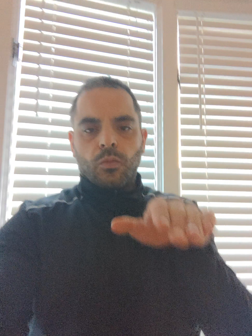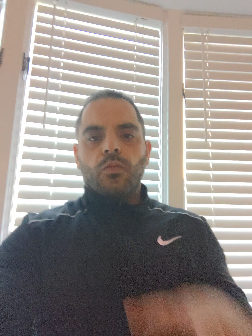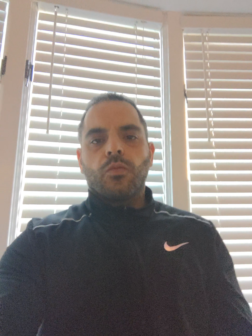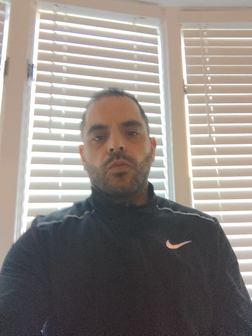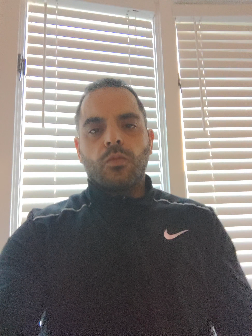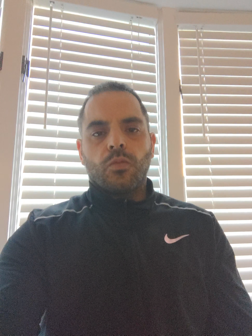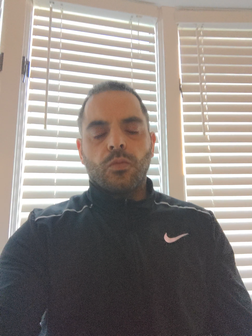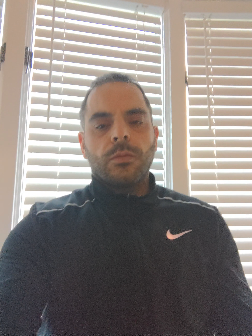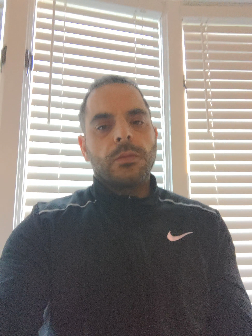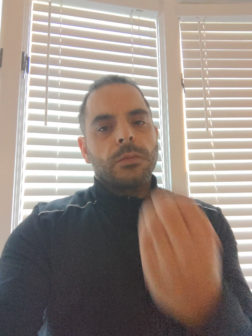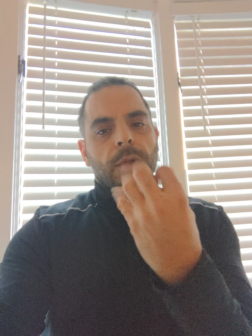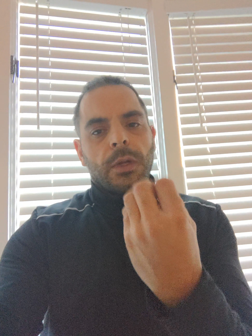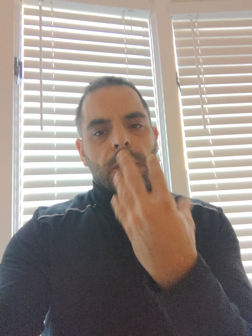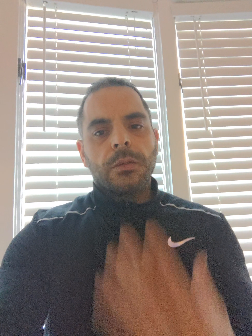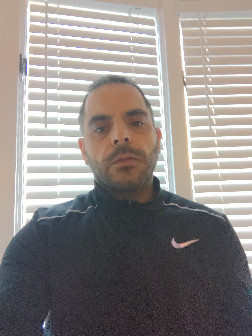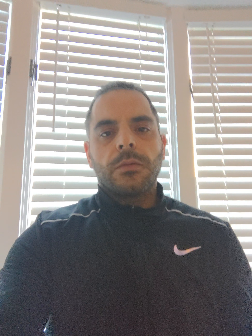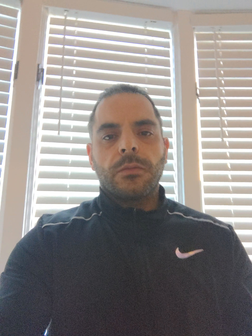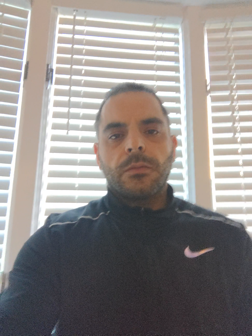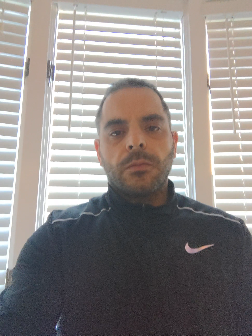snack